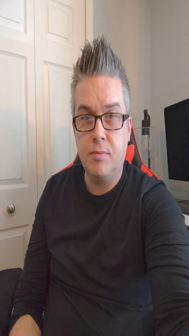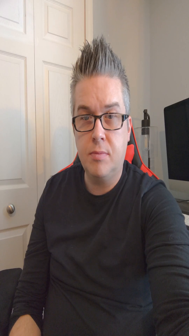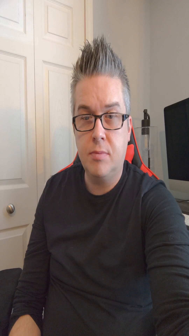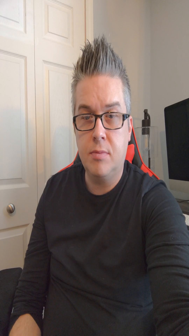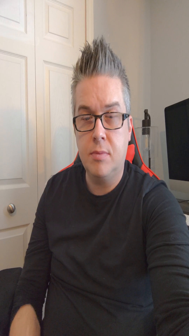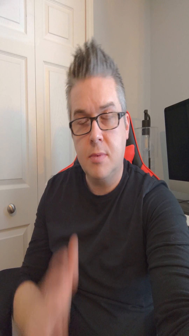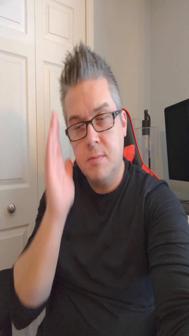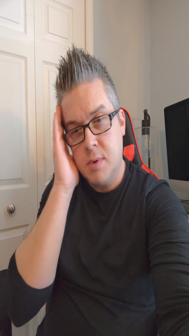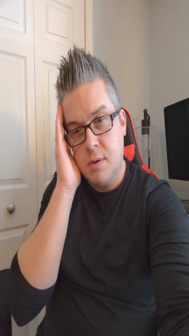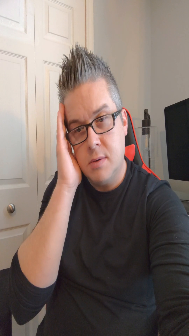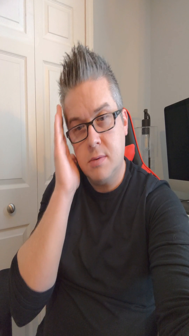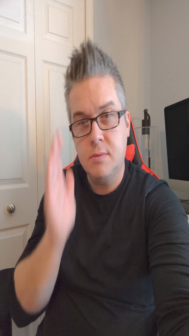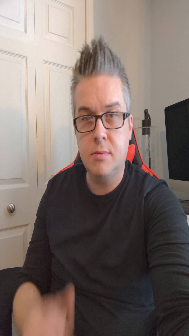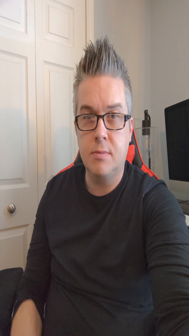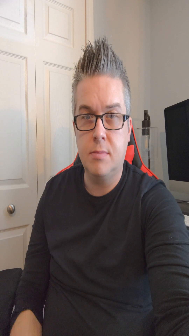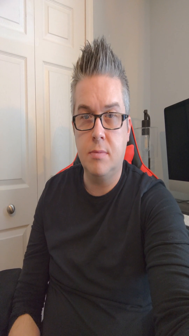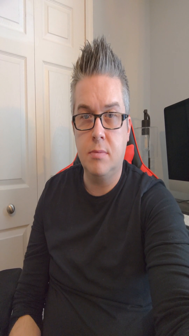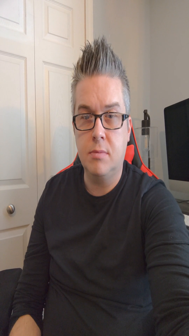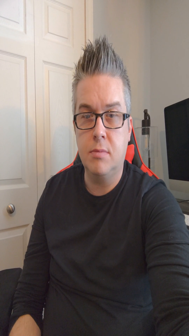bed